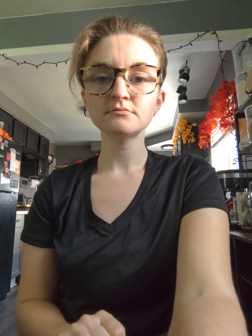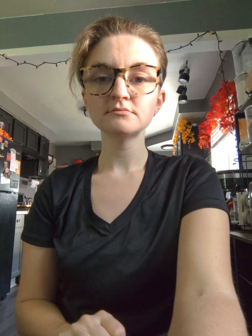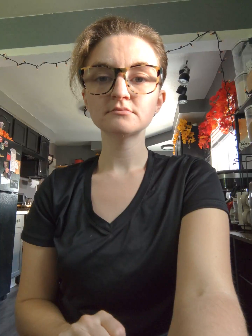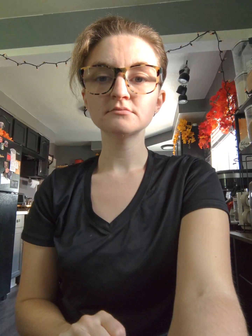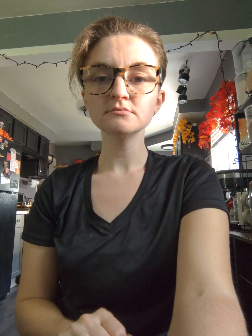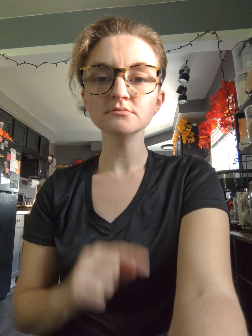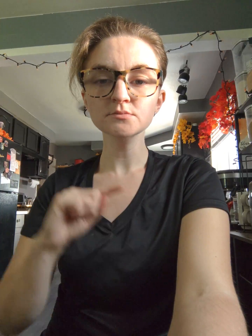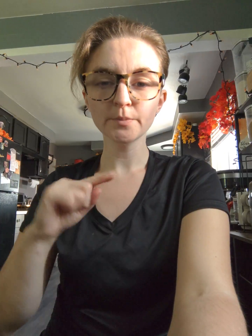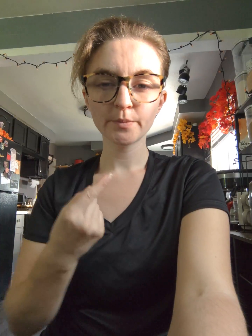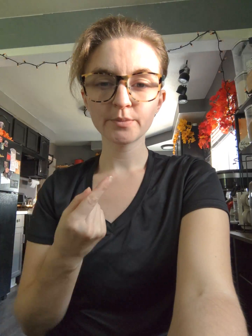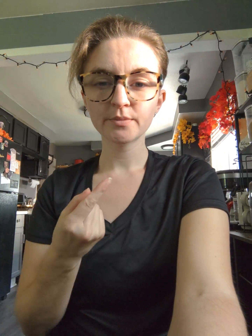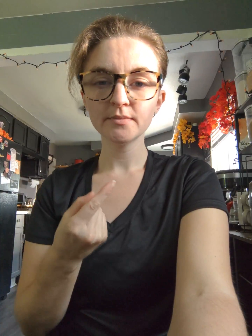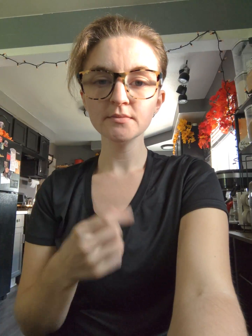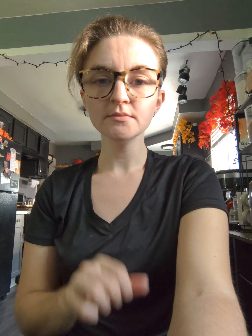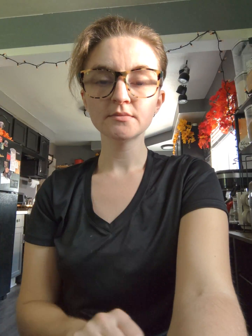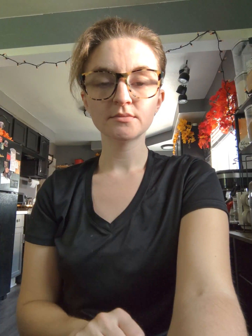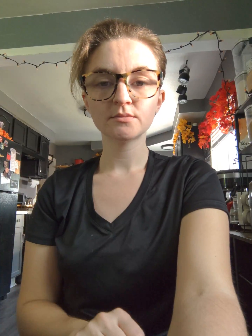hurt